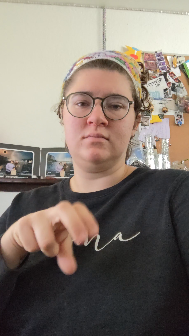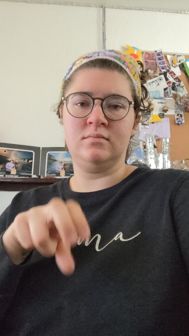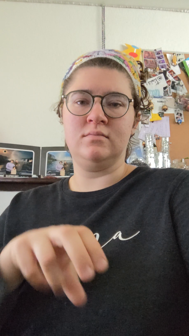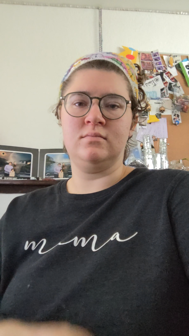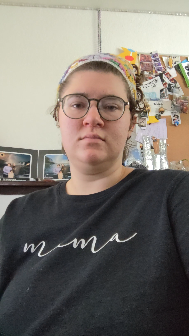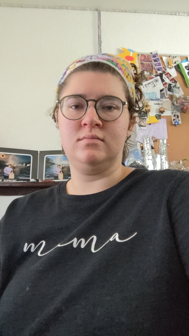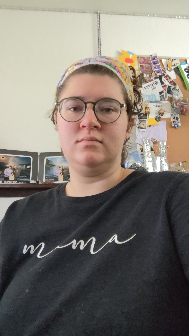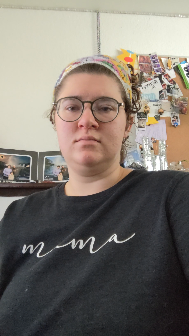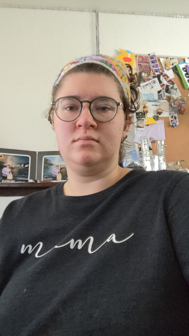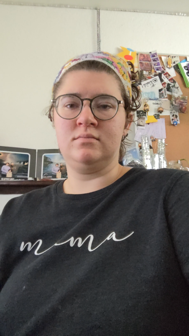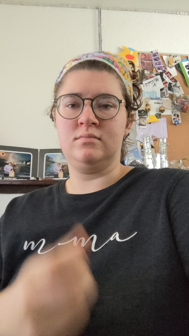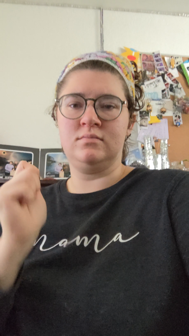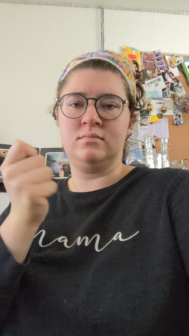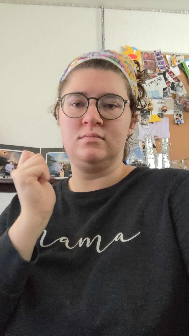bat